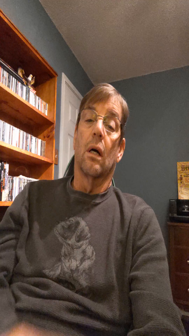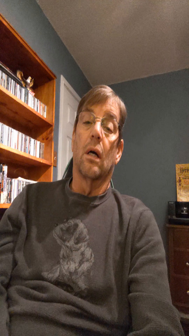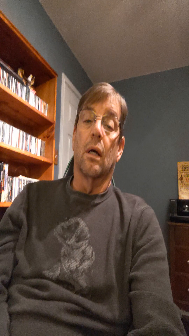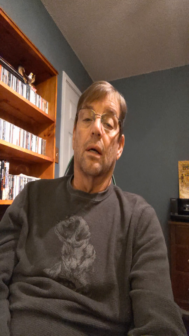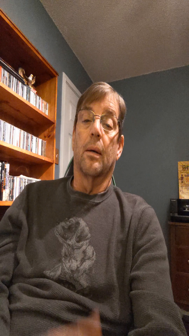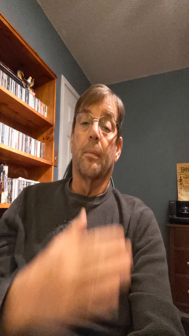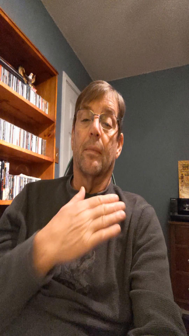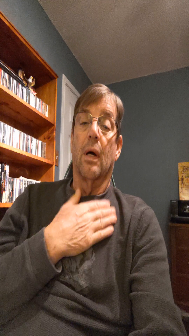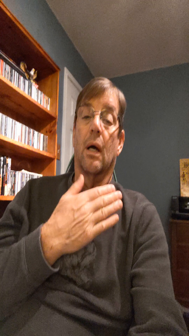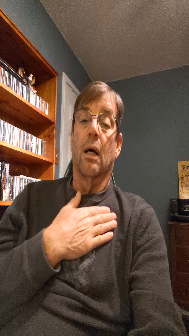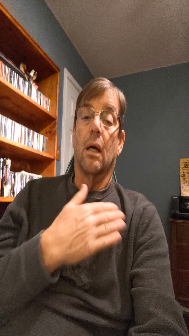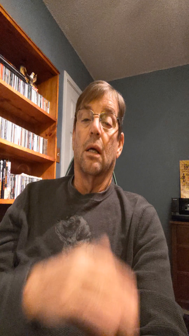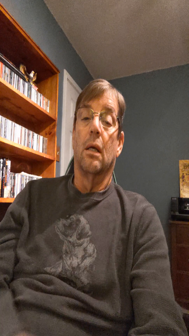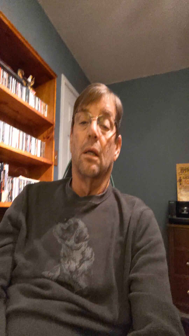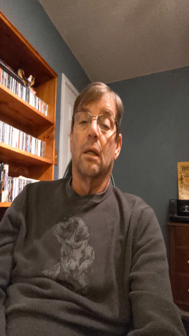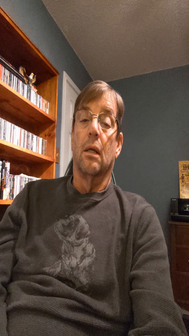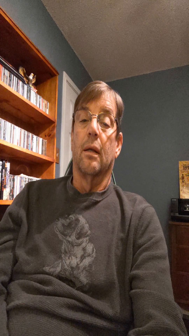my